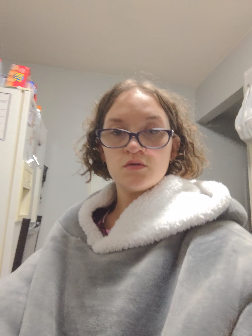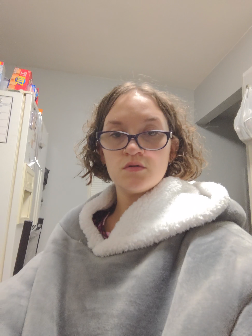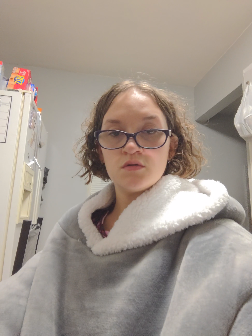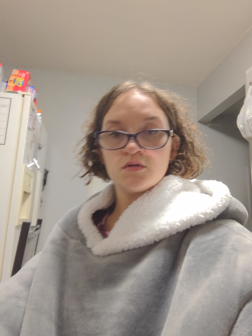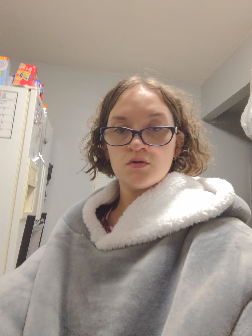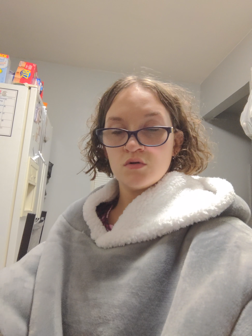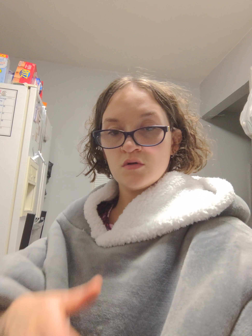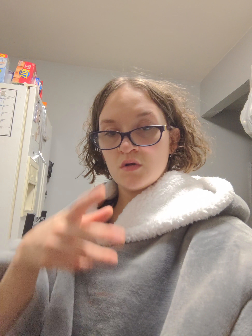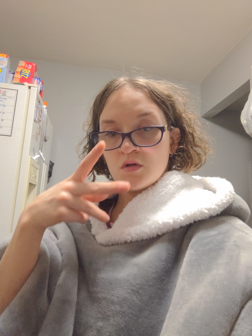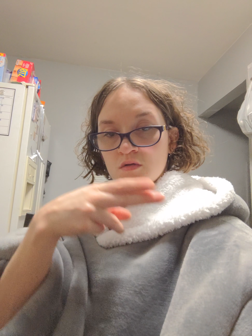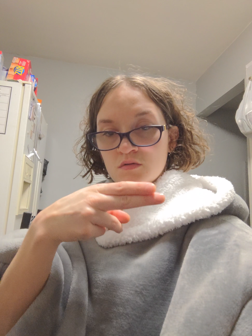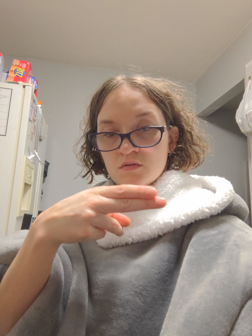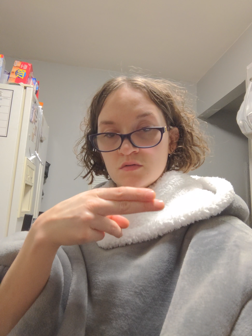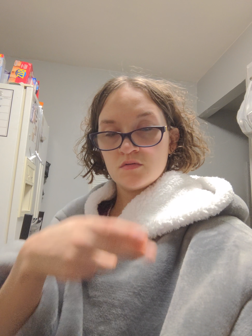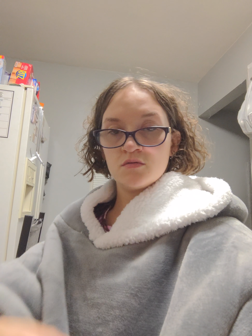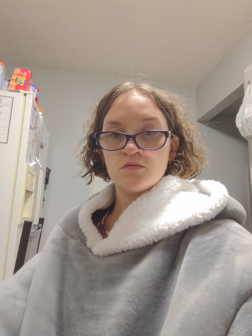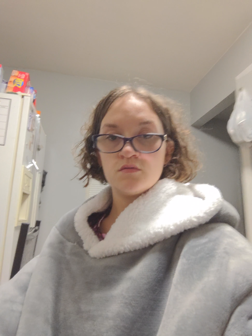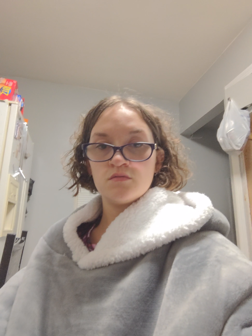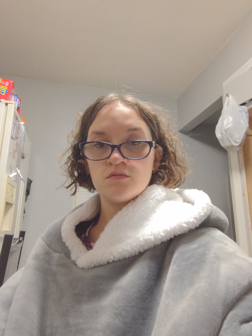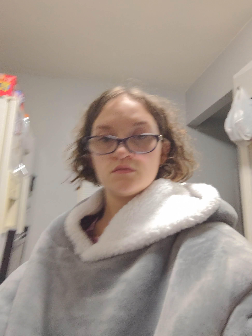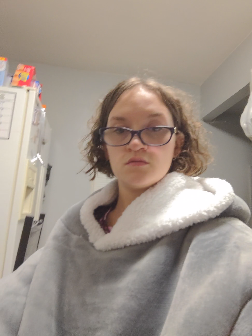cut